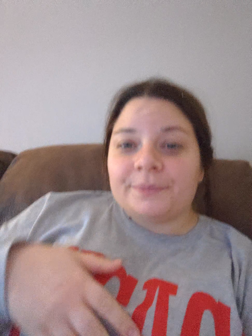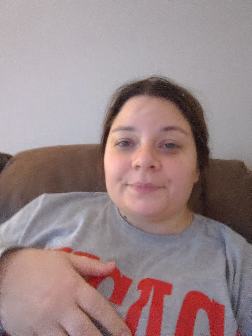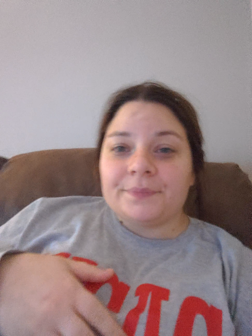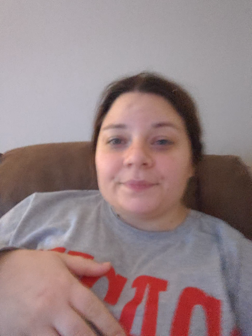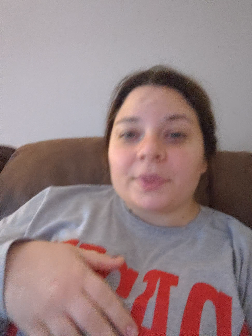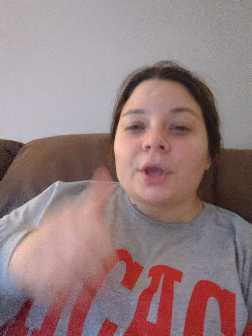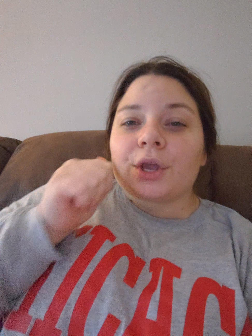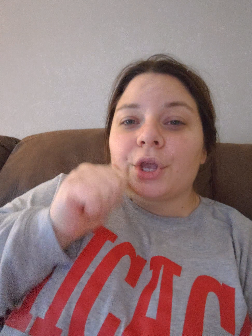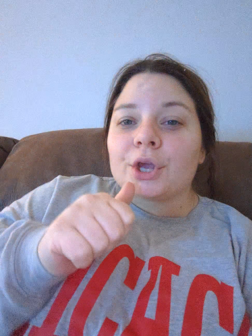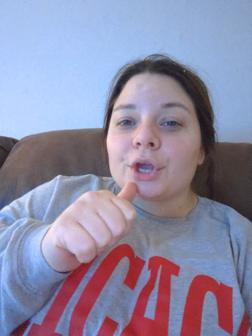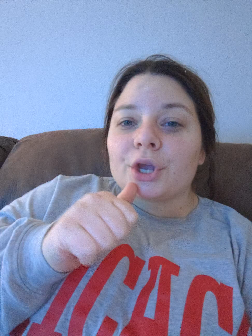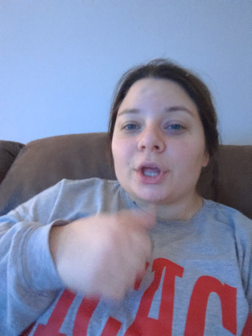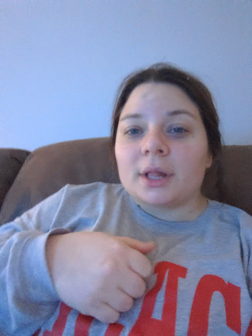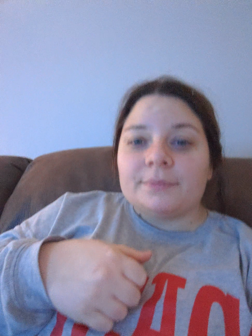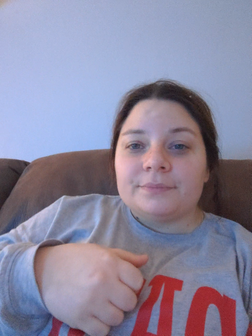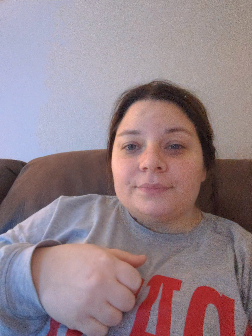girl